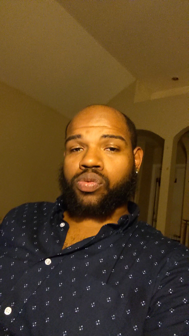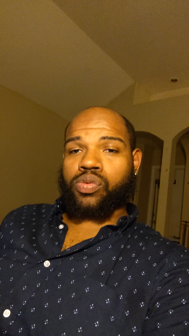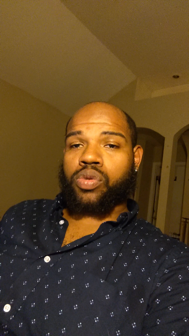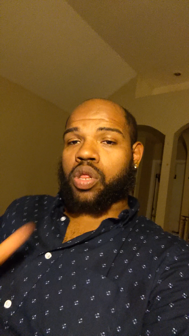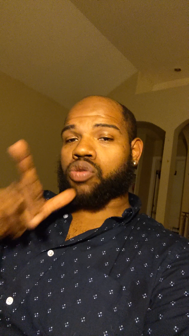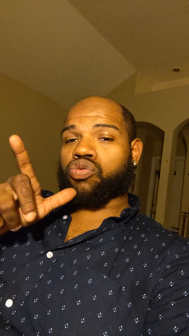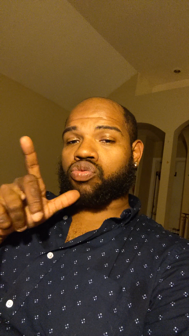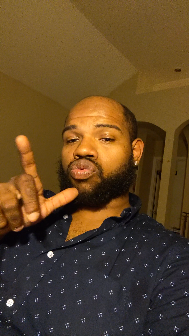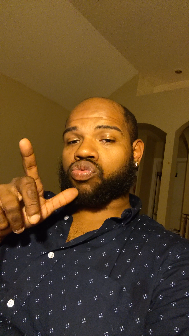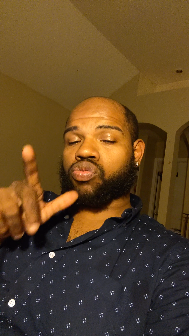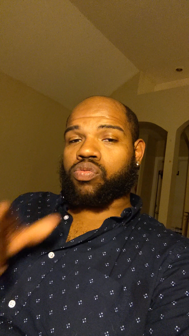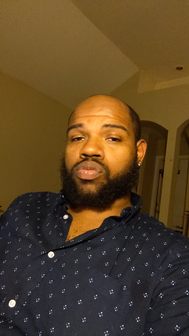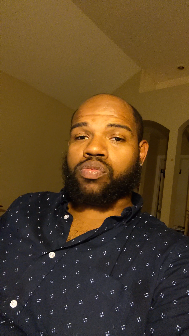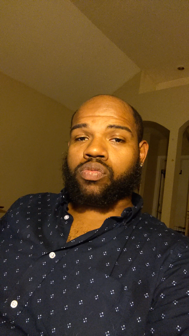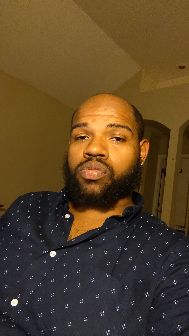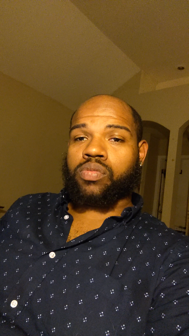lunch